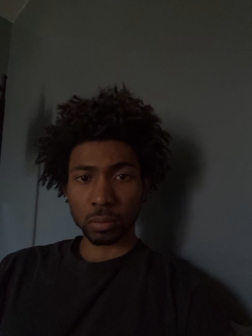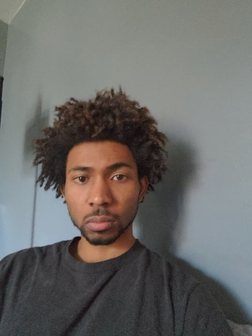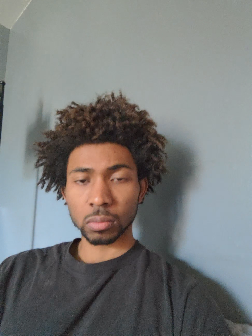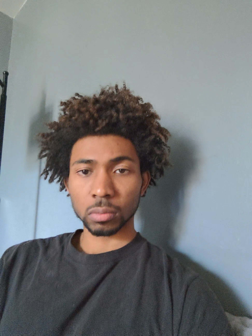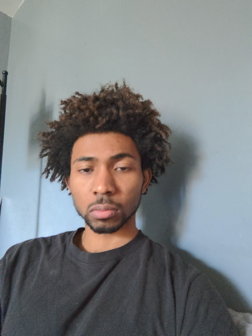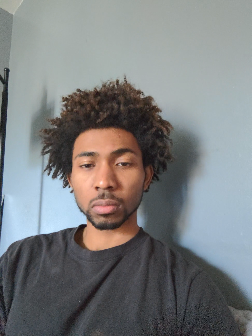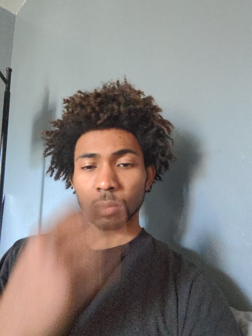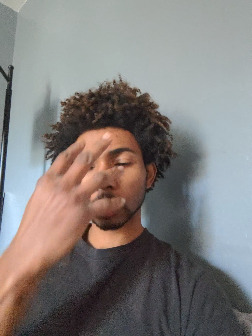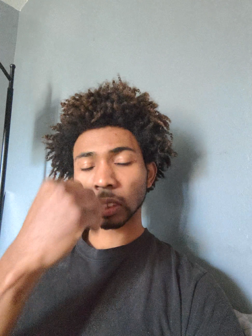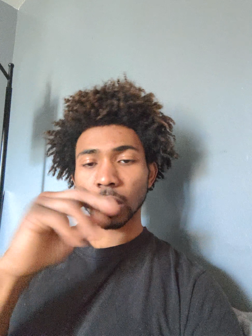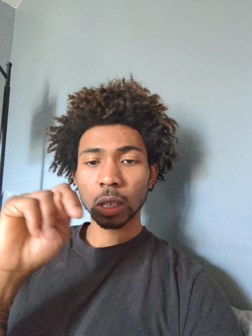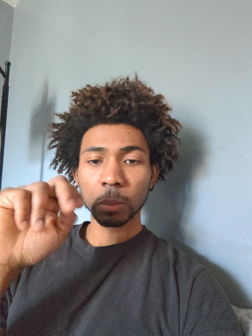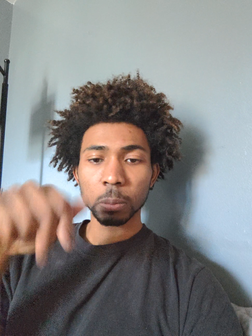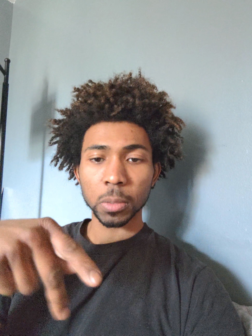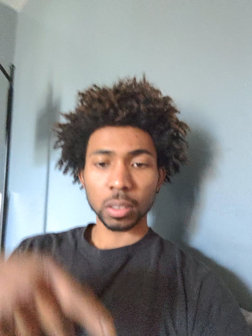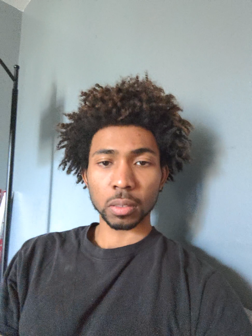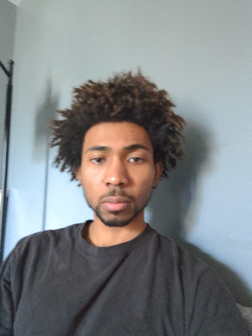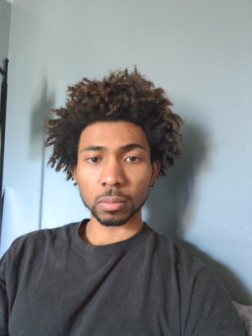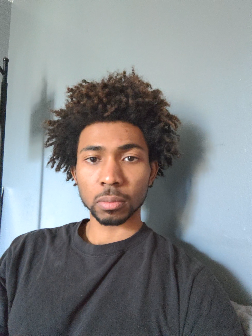nap